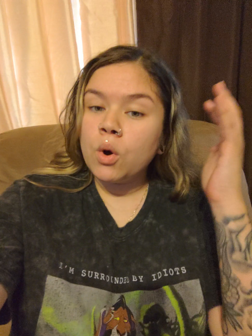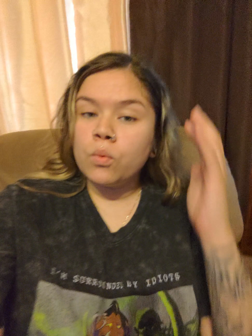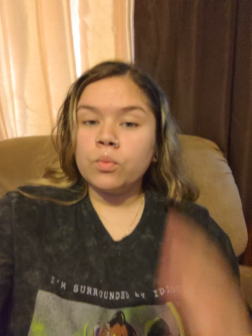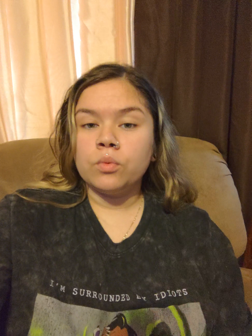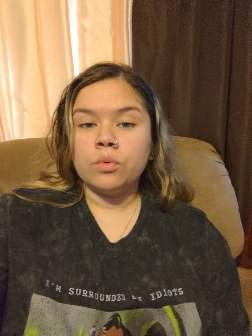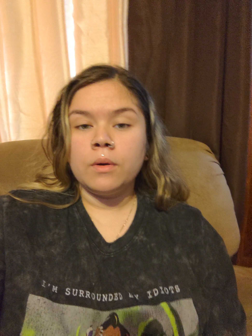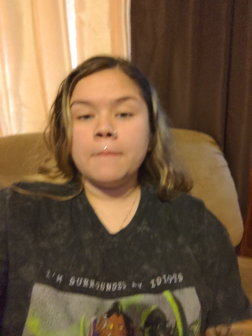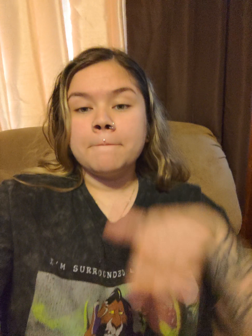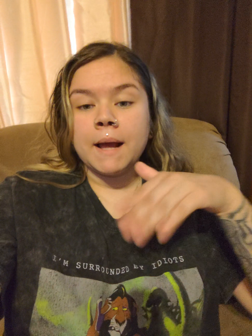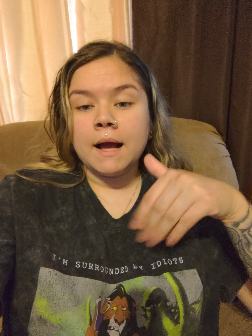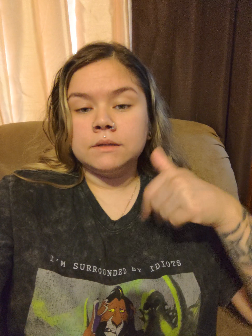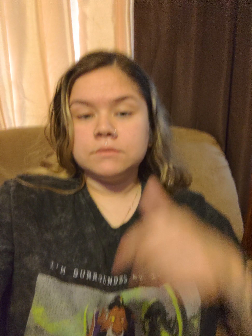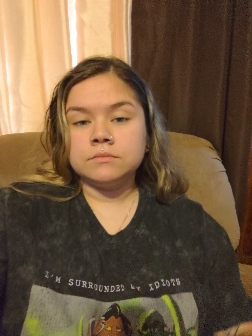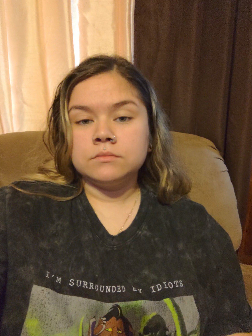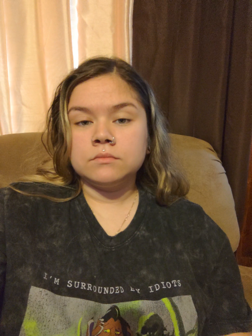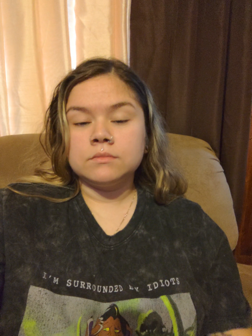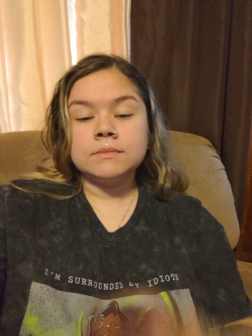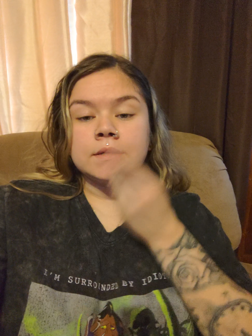pants